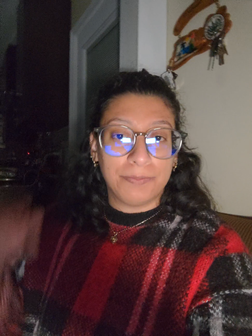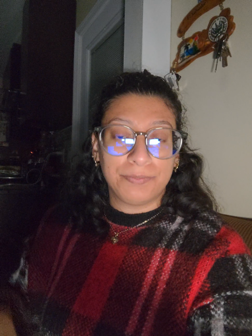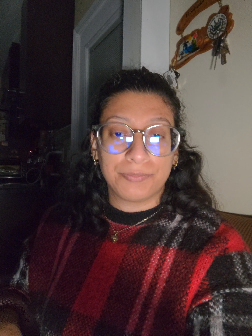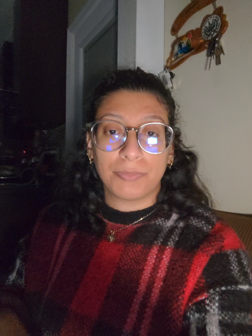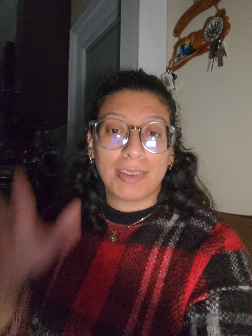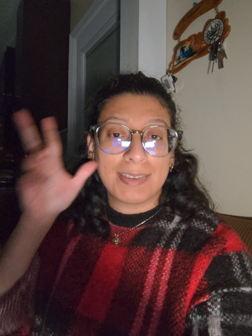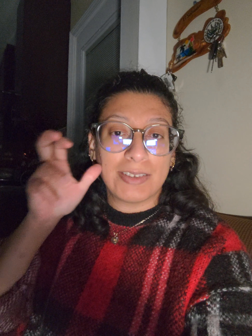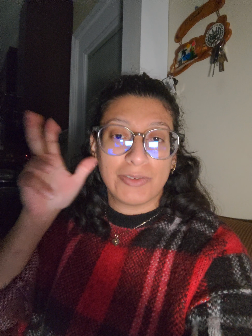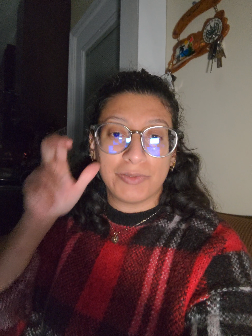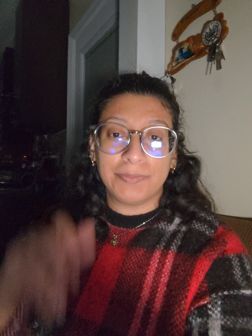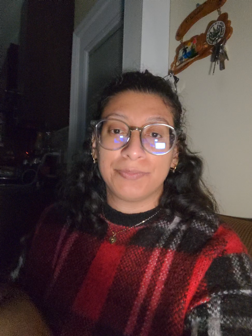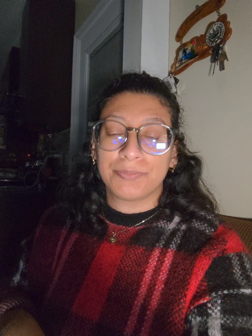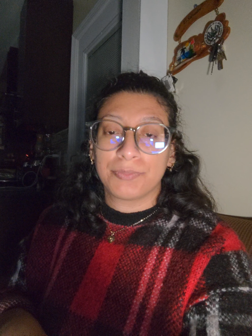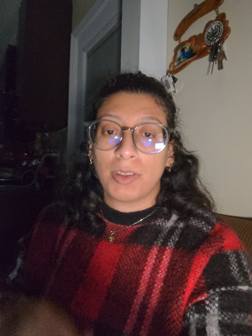hear